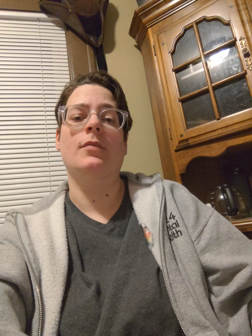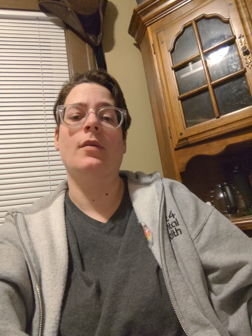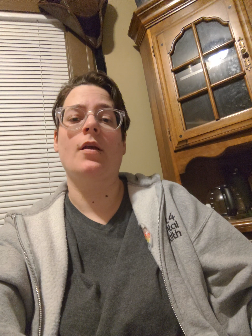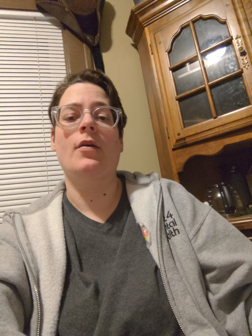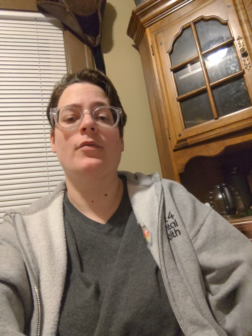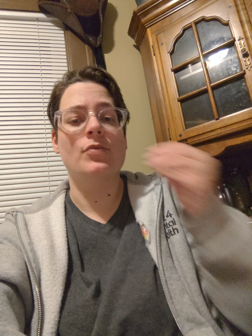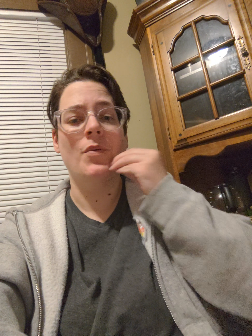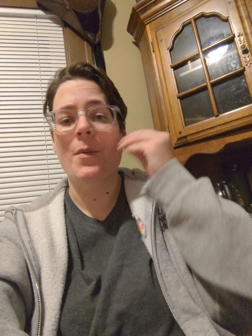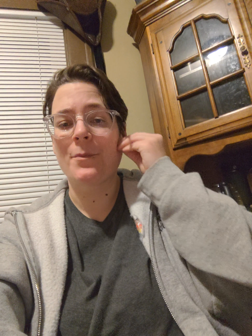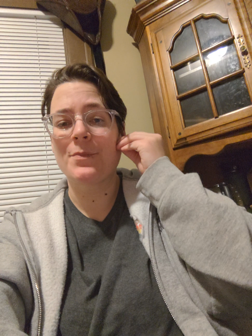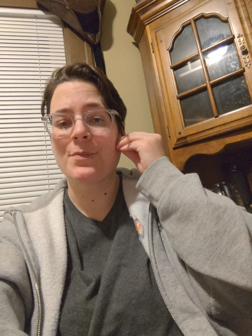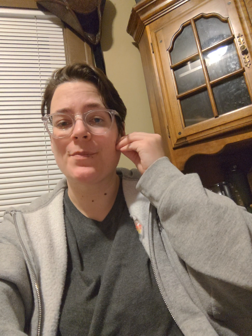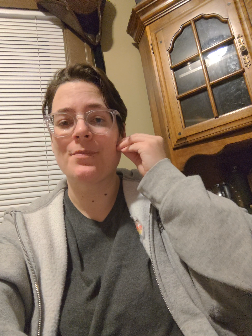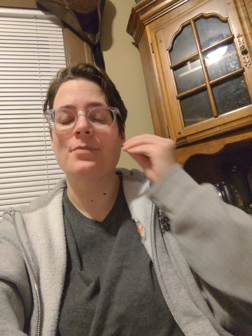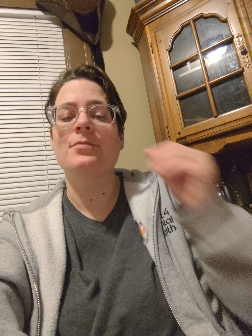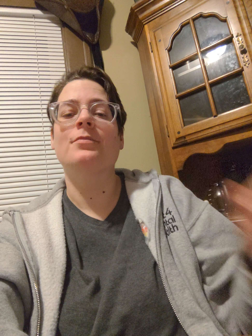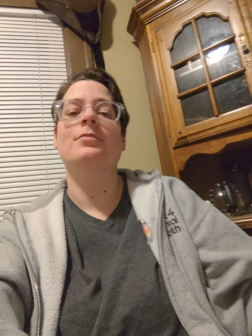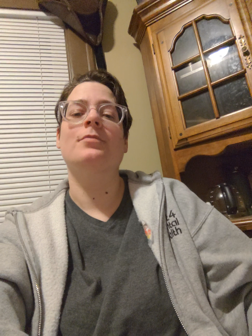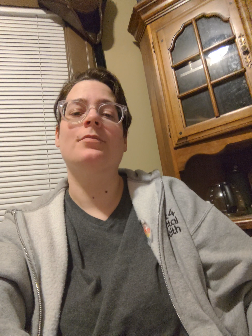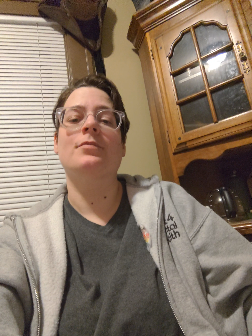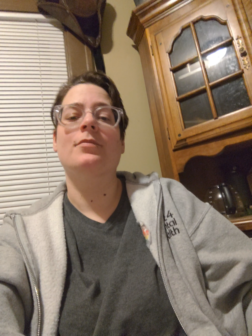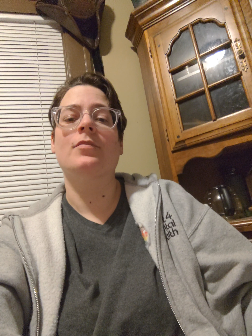home